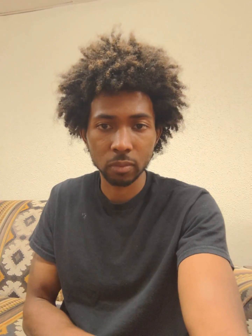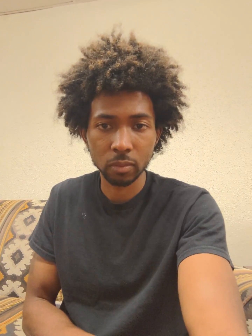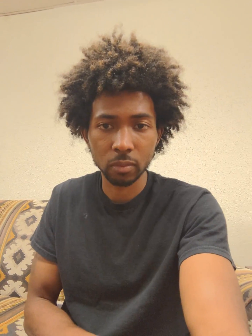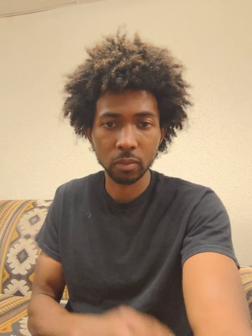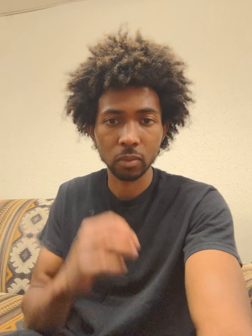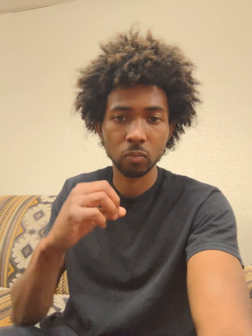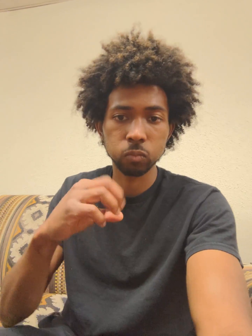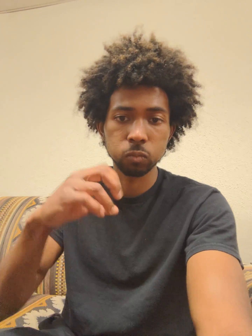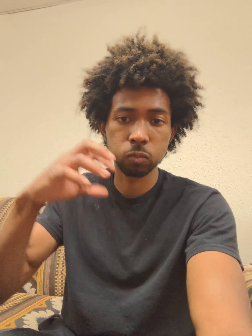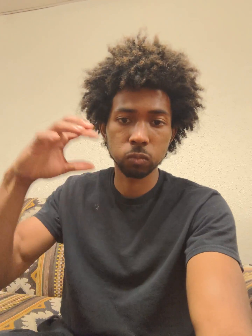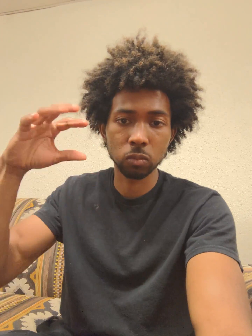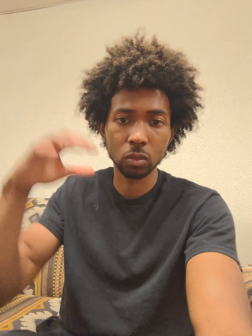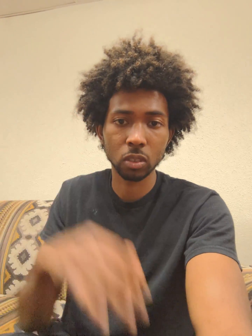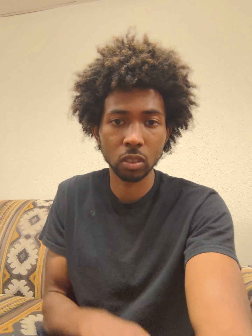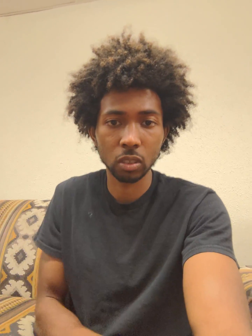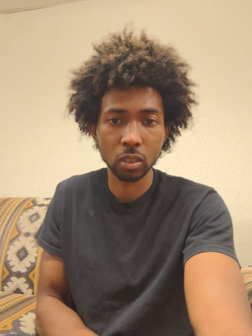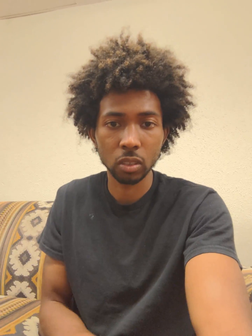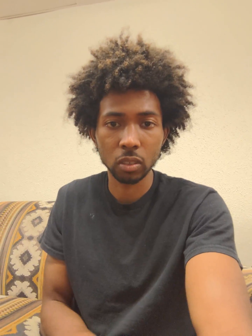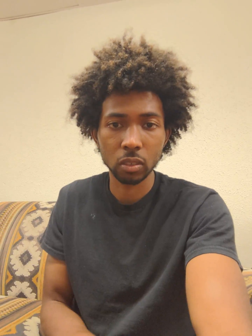bubbles